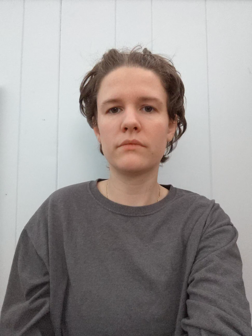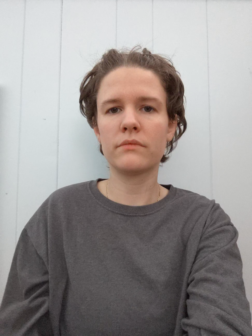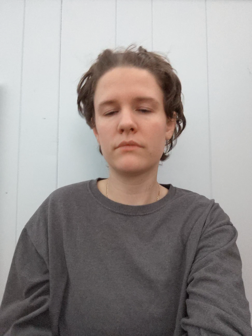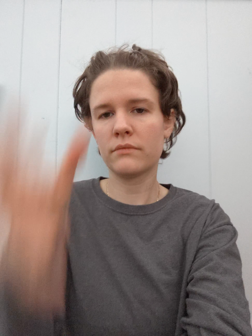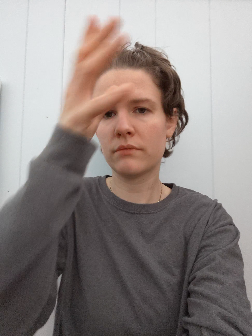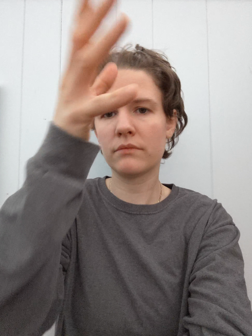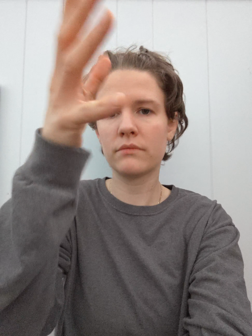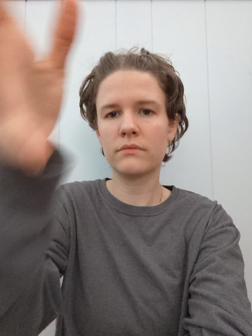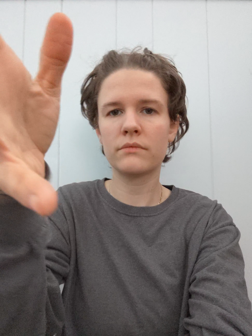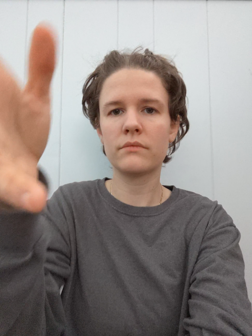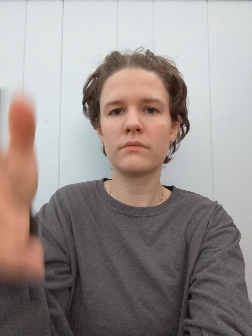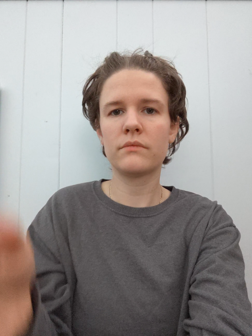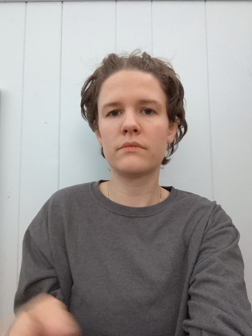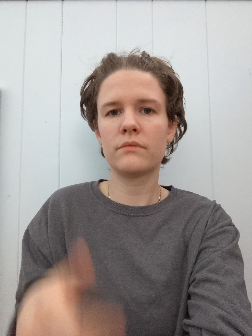grandpa